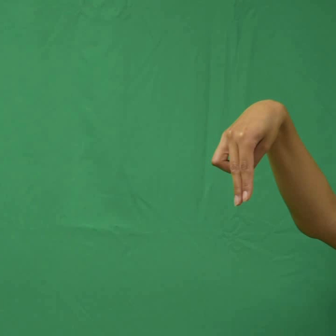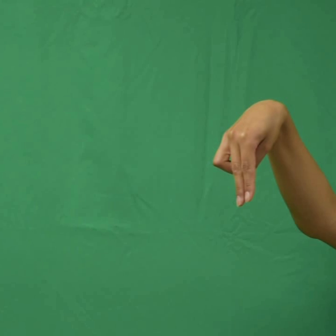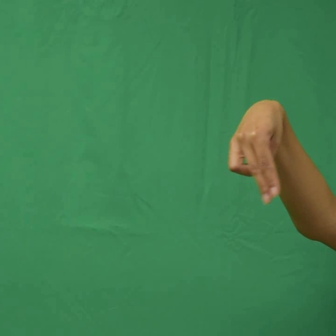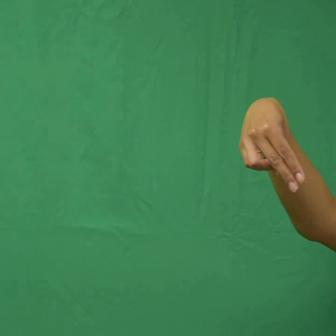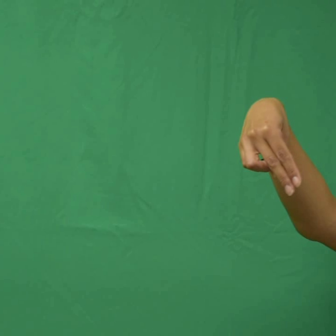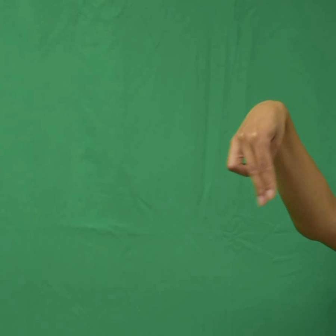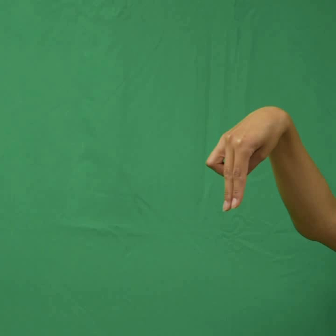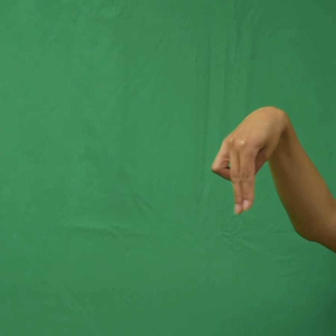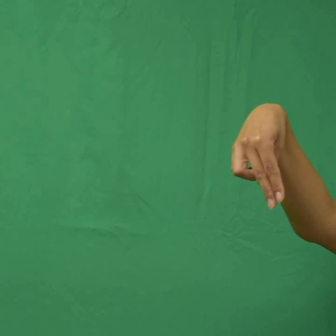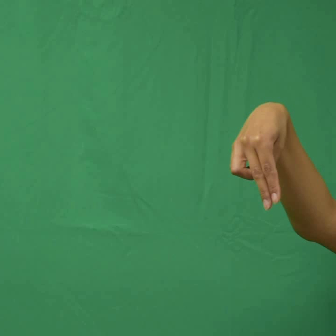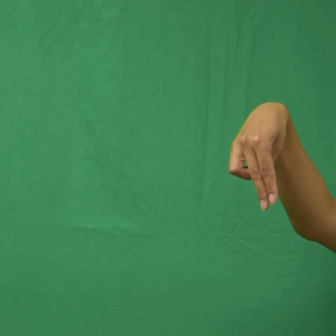Ñ